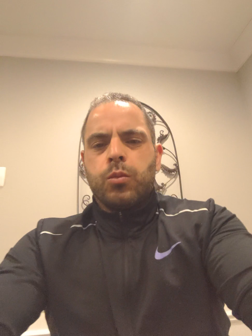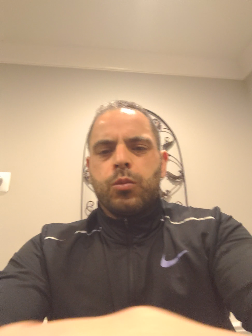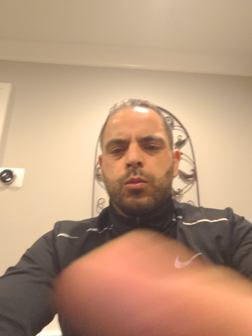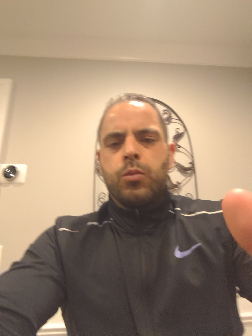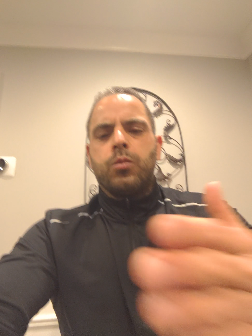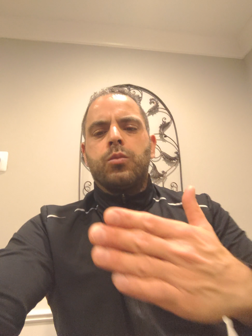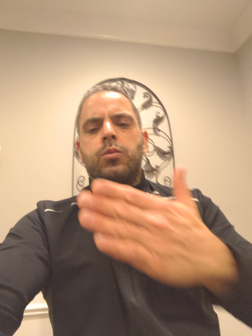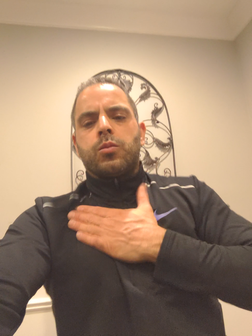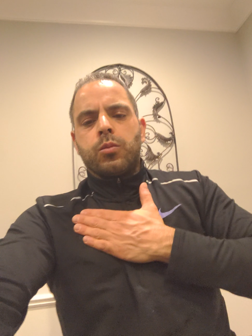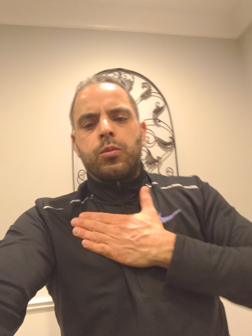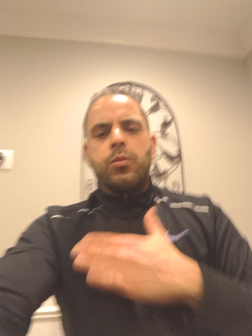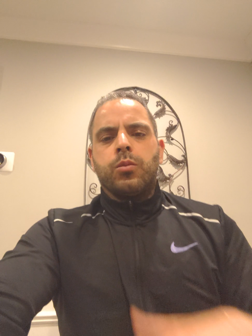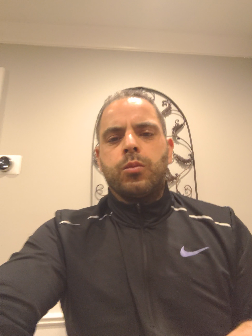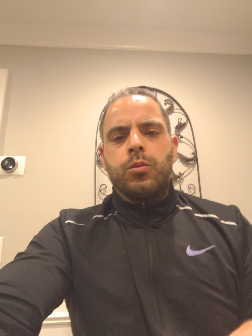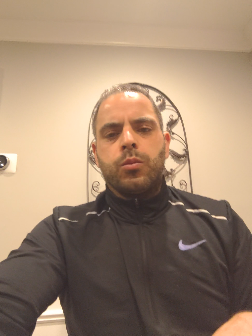my